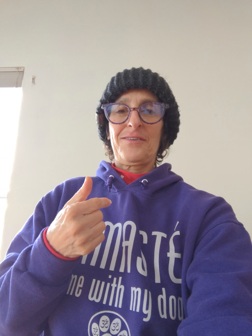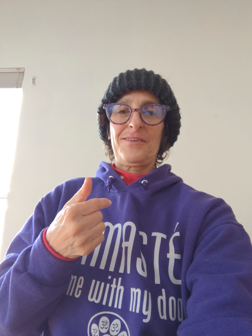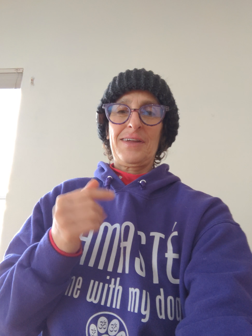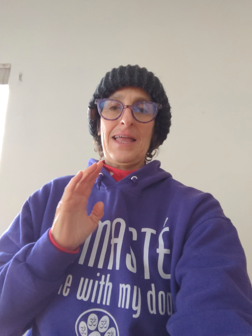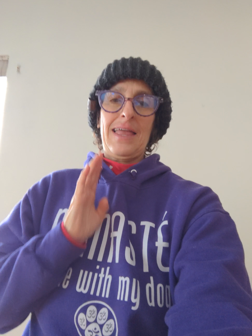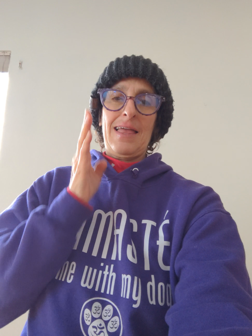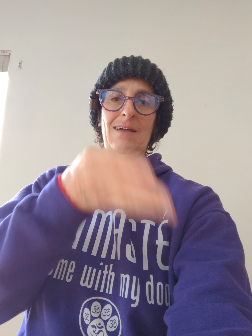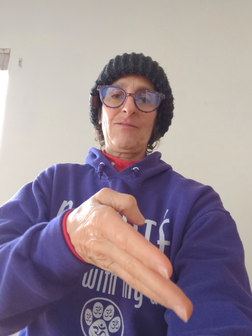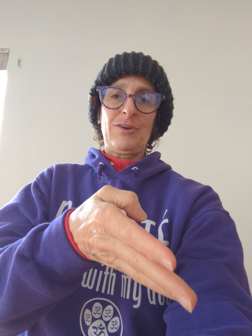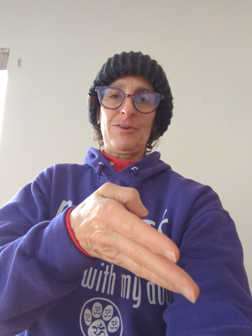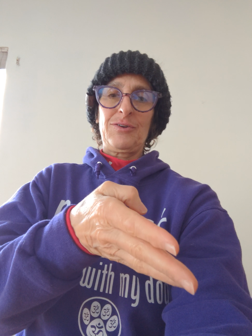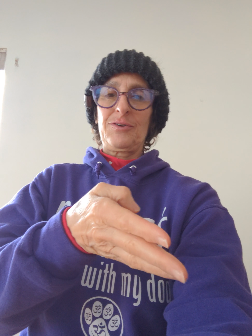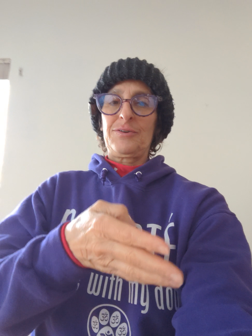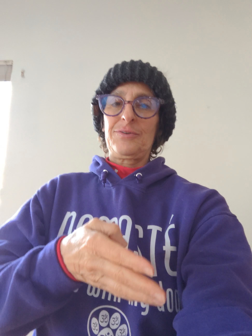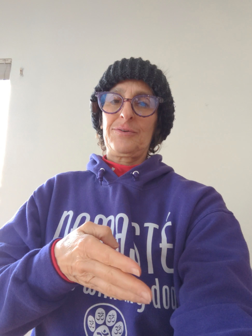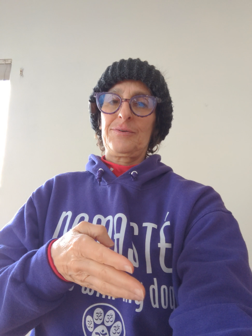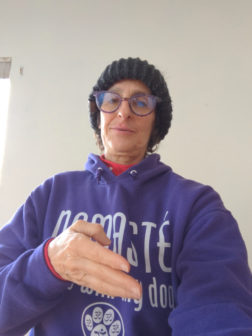after